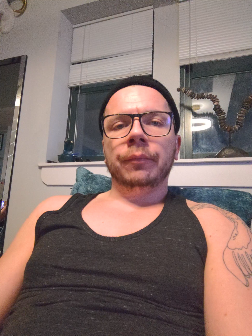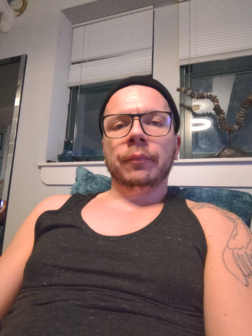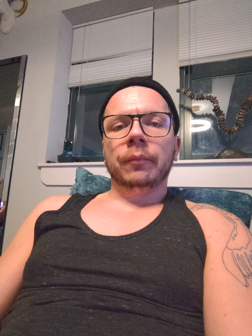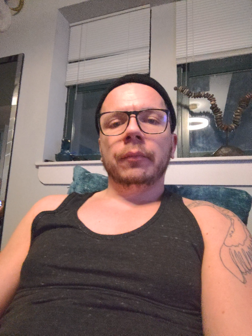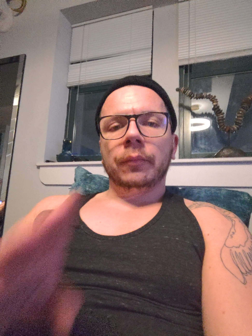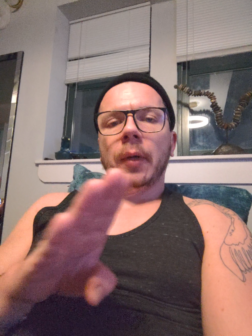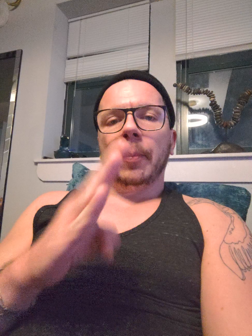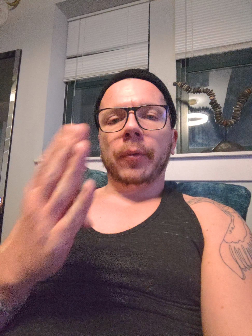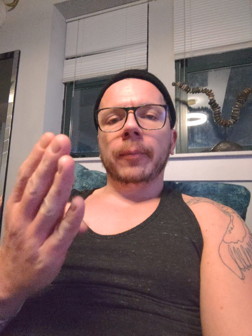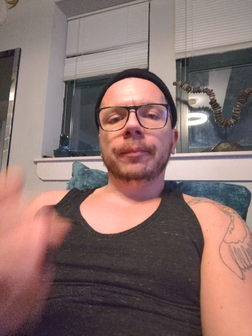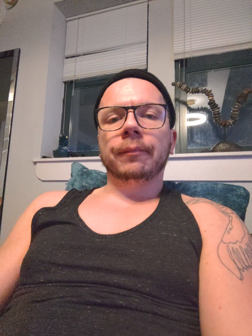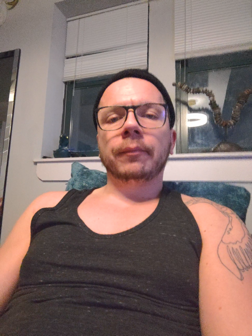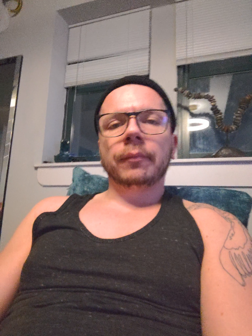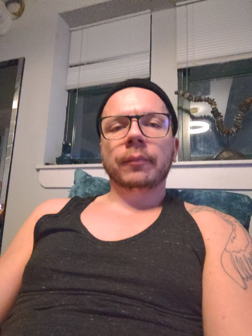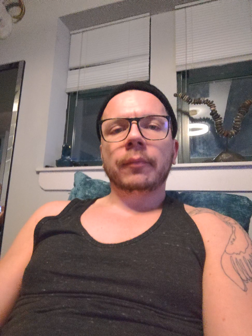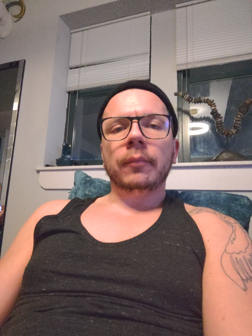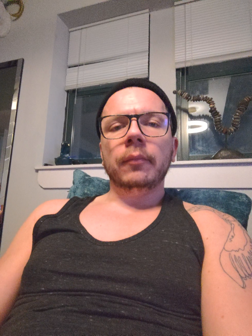book